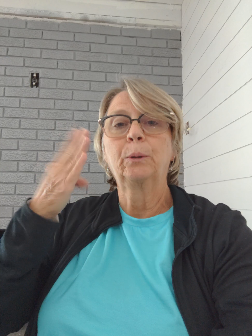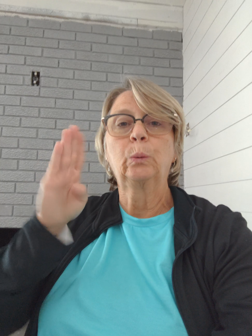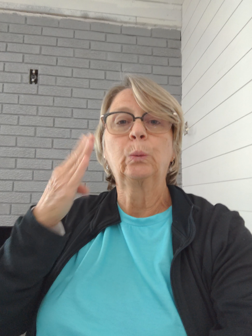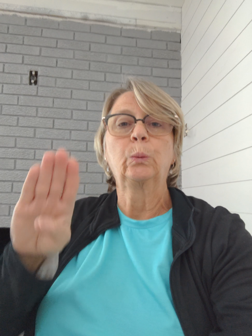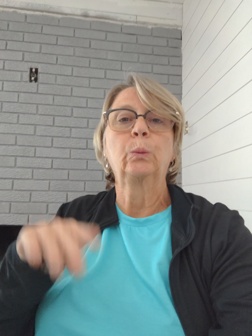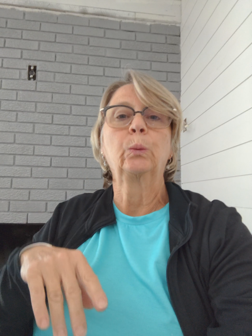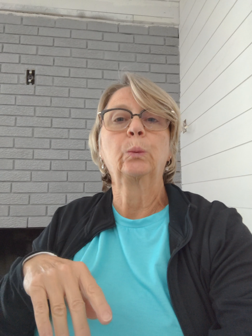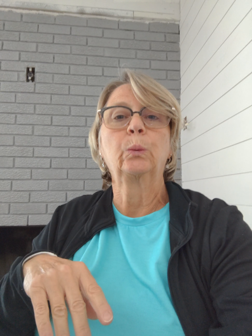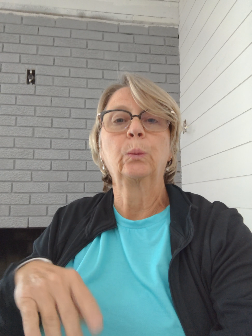blue